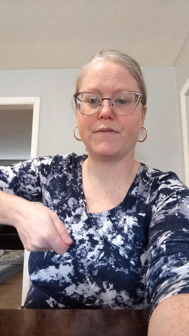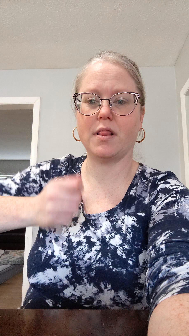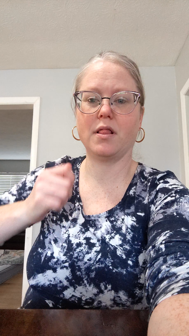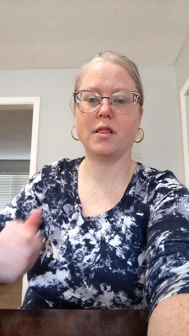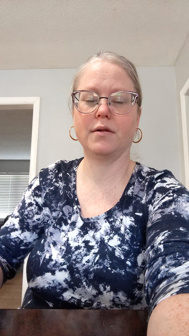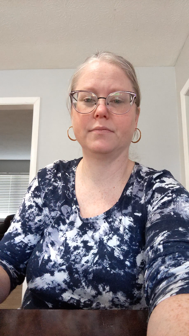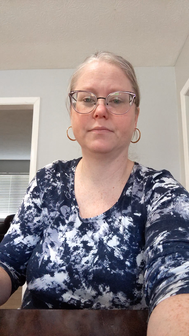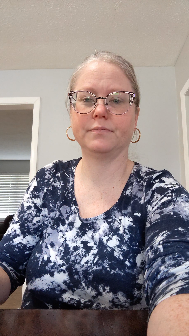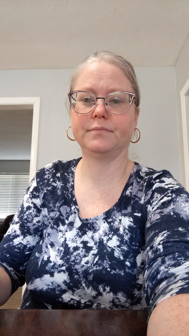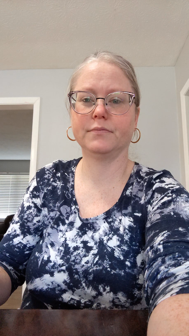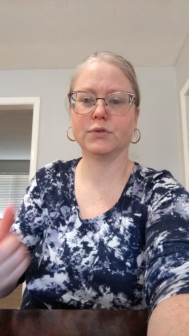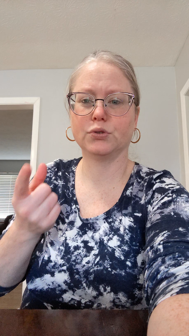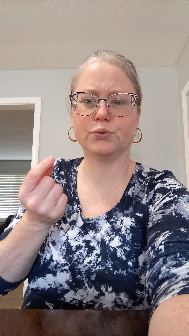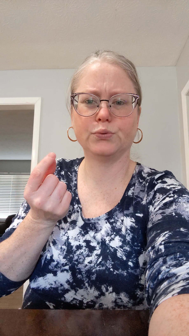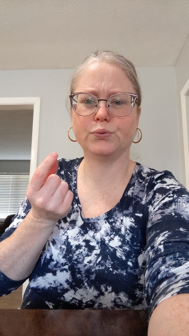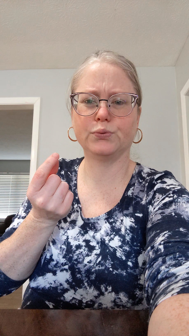do